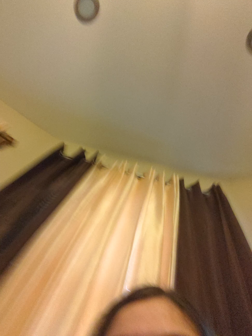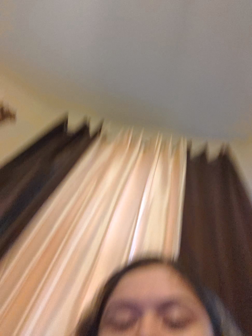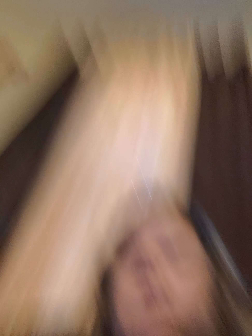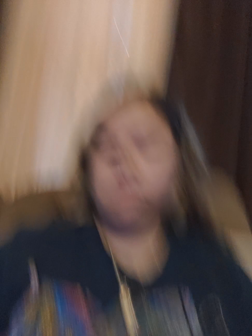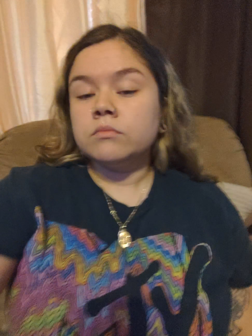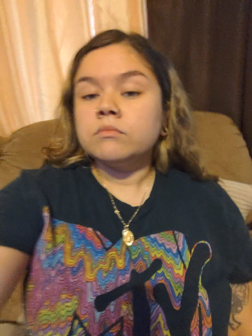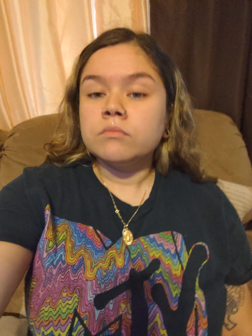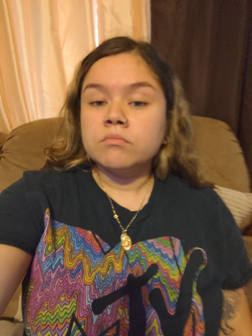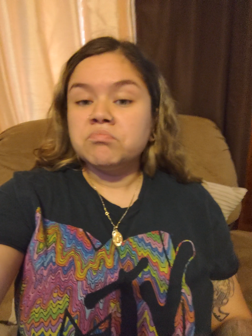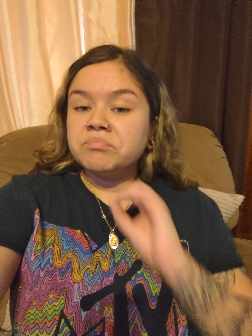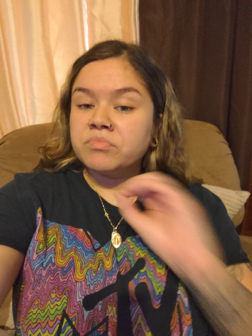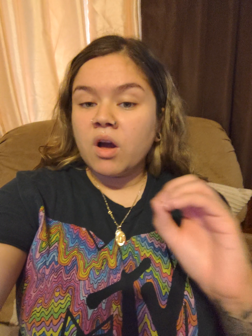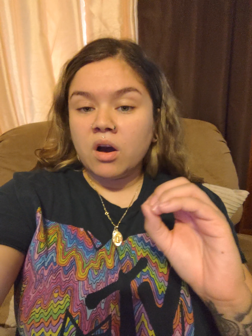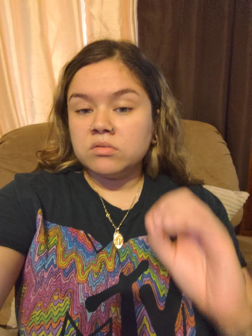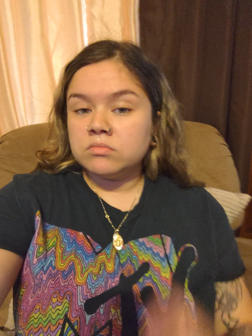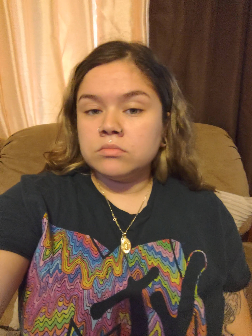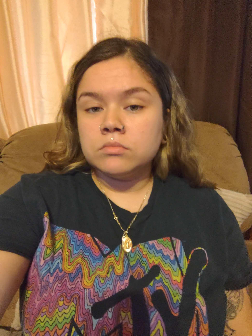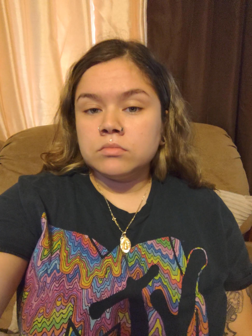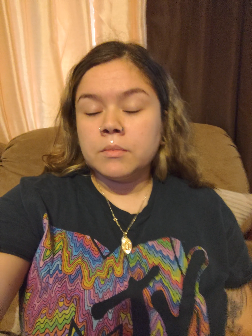none